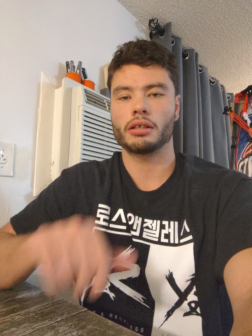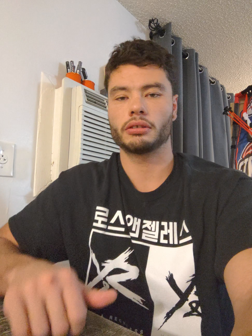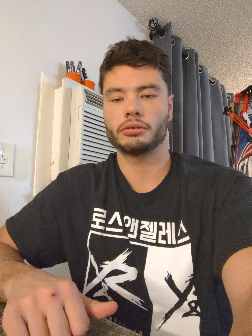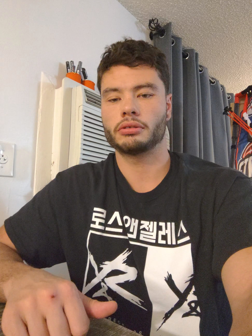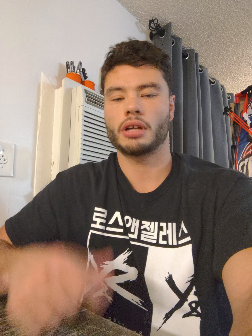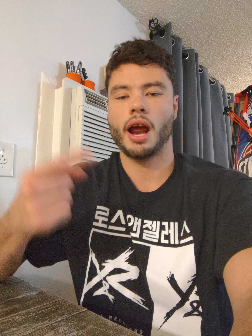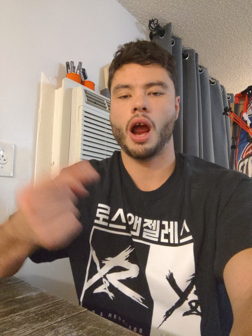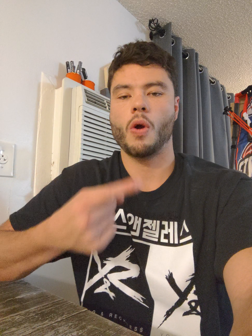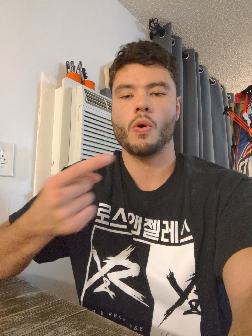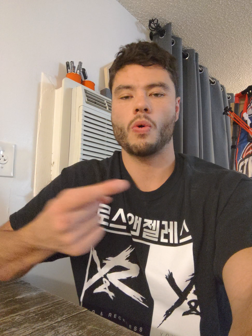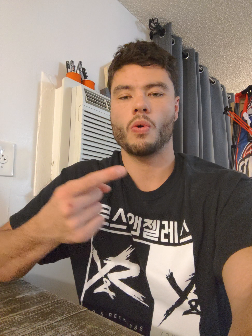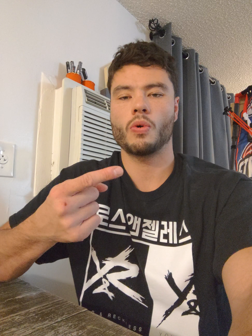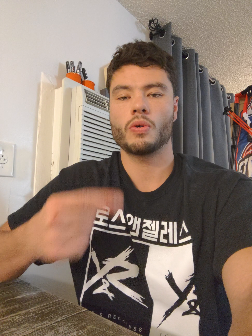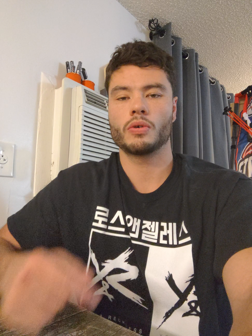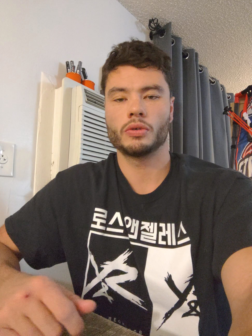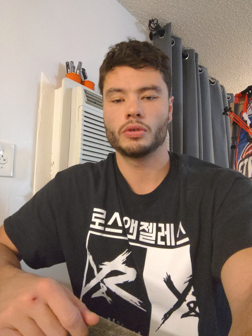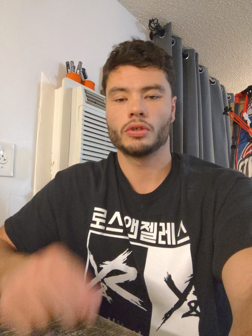owie